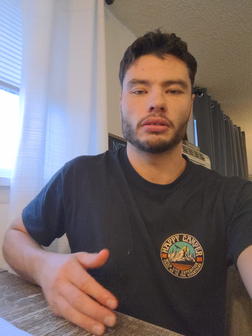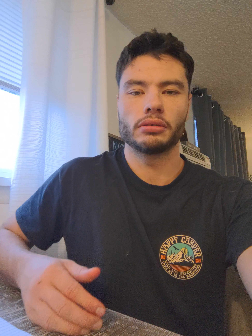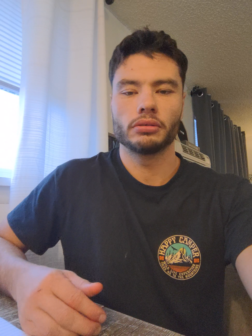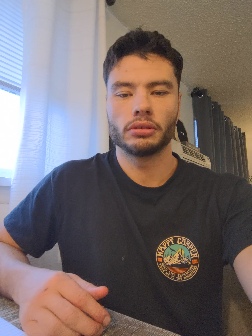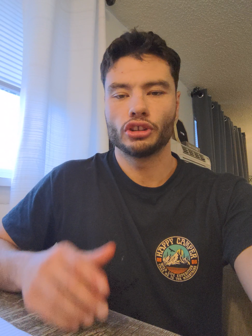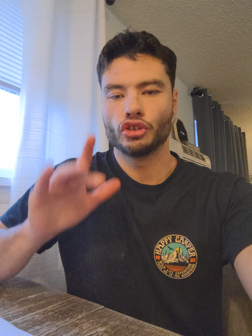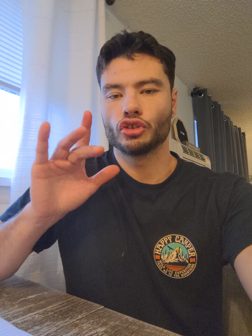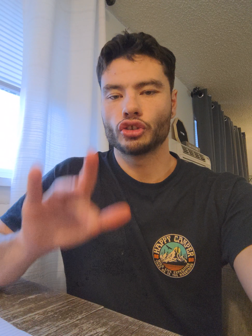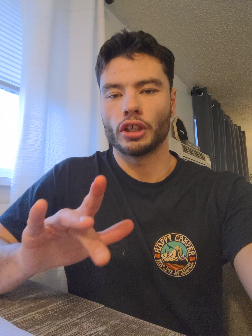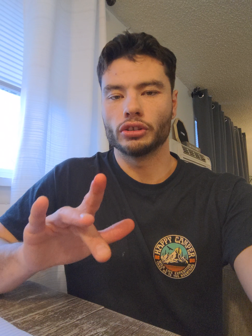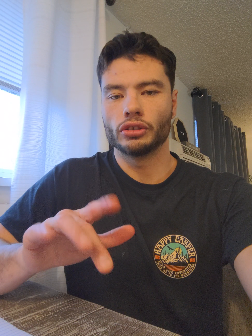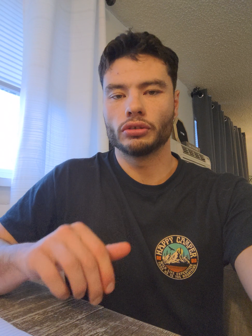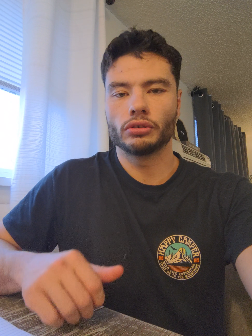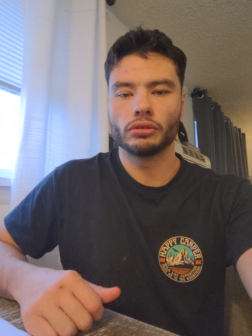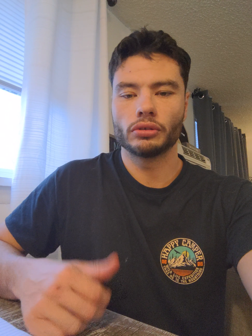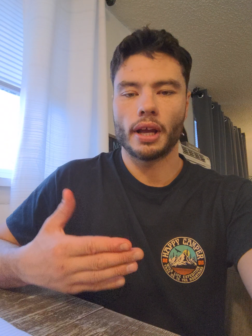touch